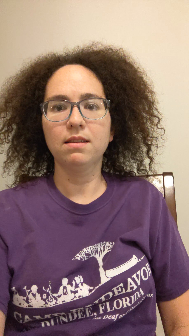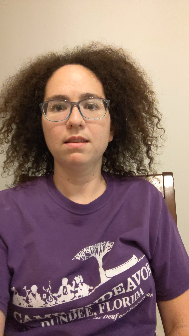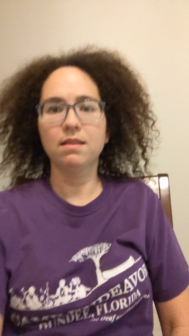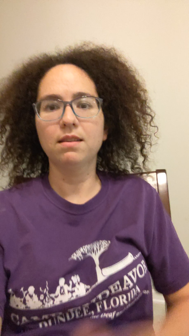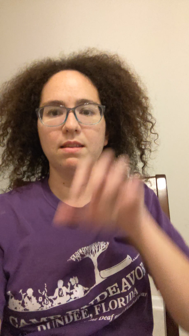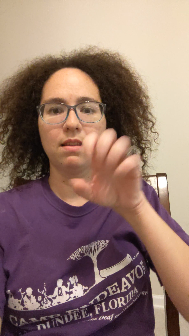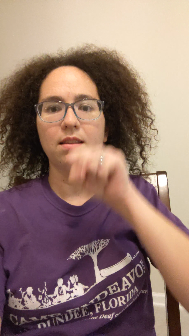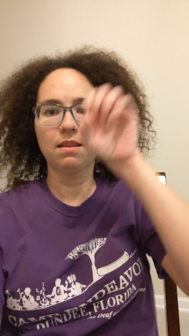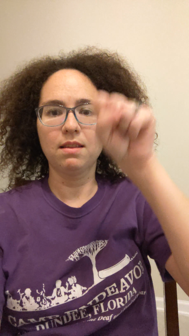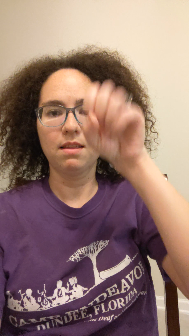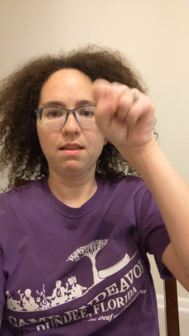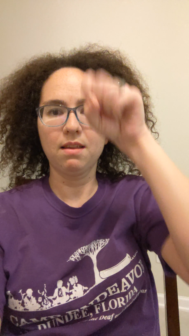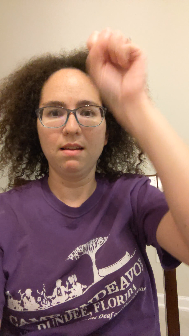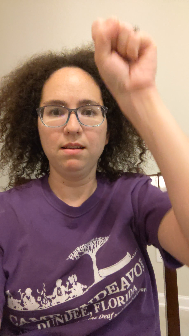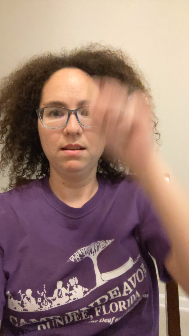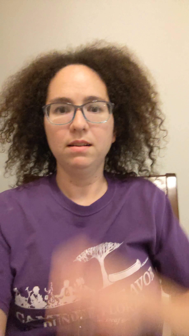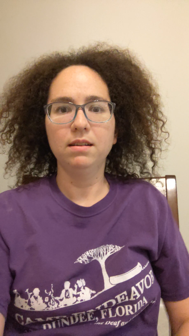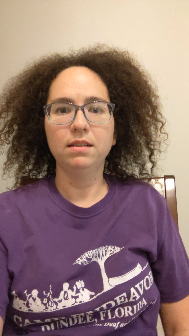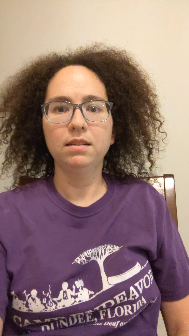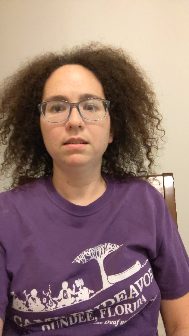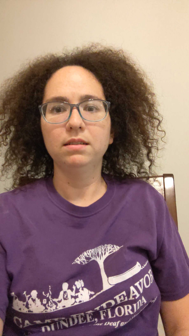ladder